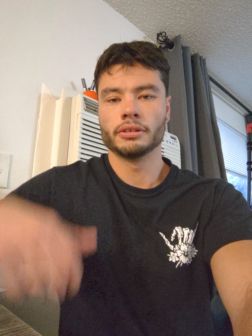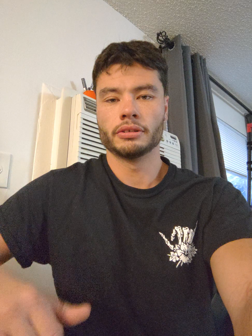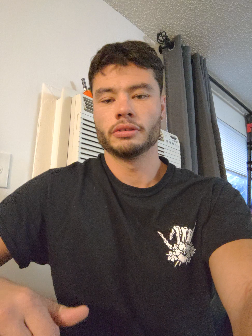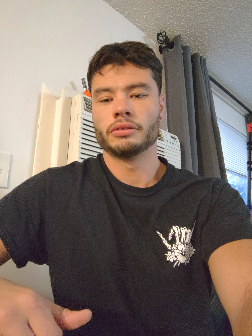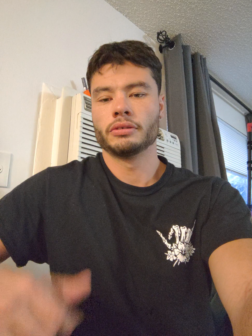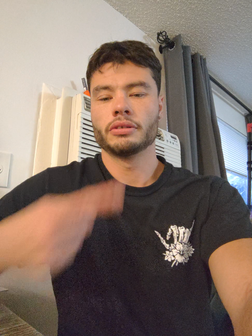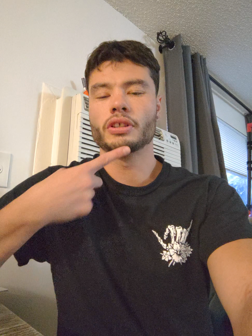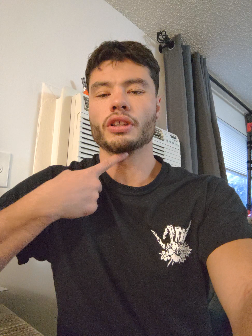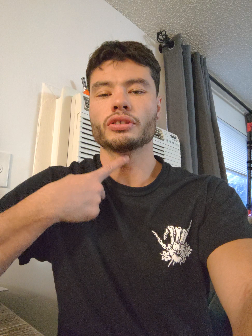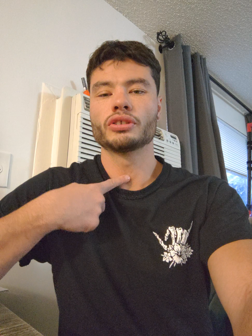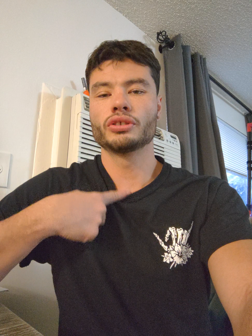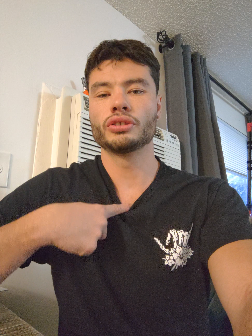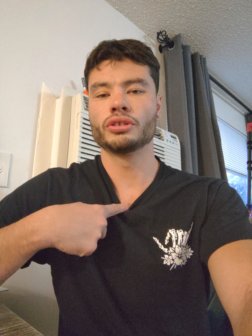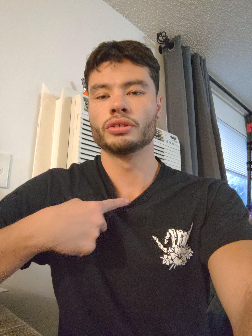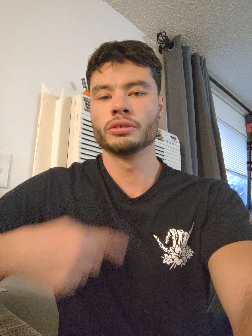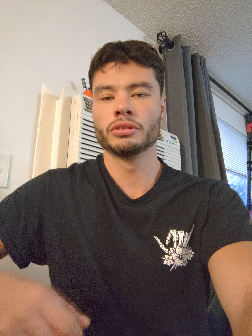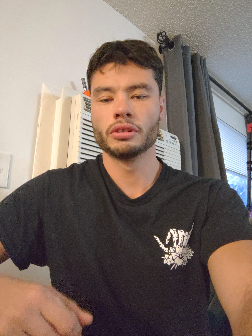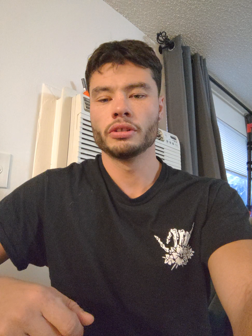thirsty